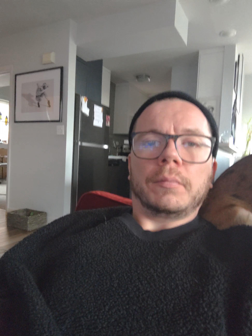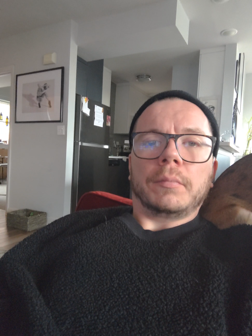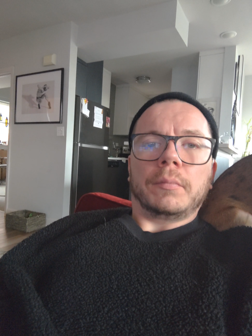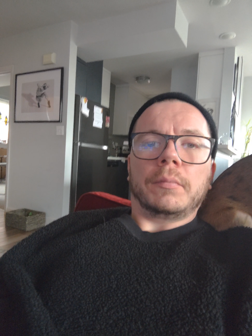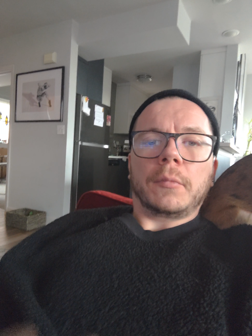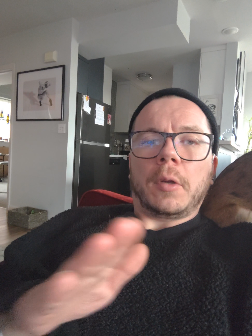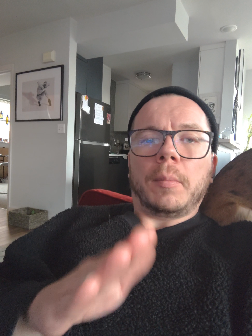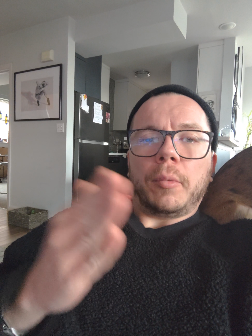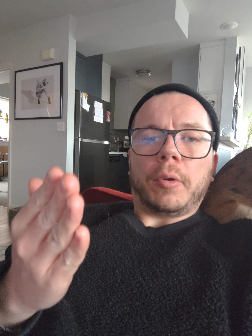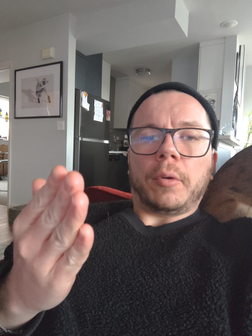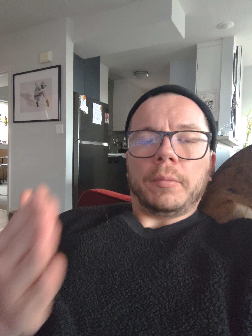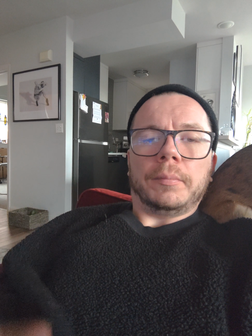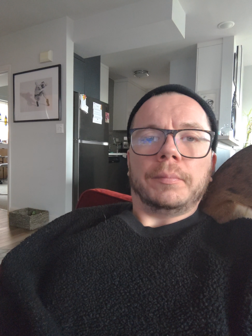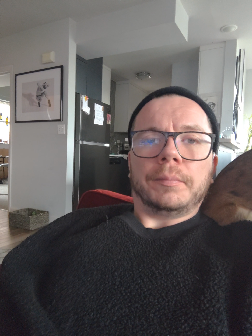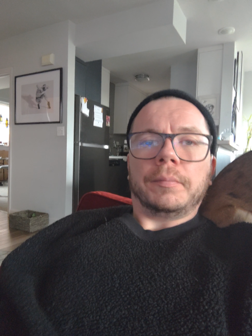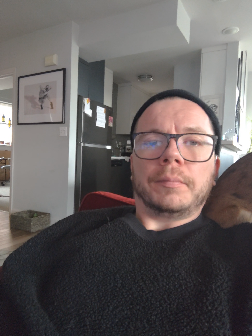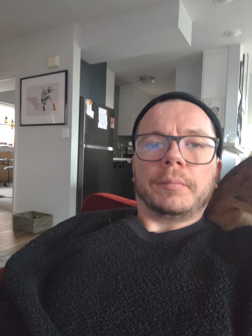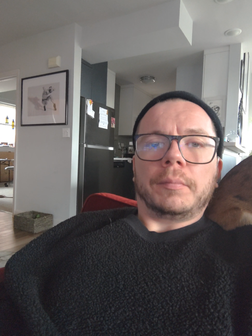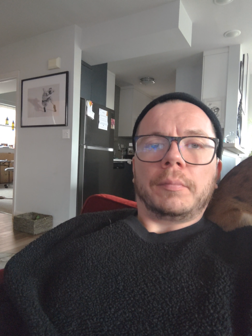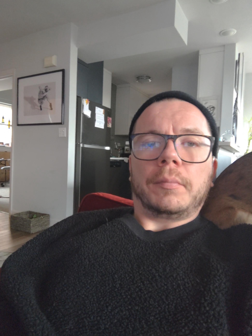book